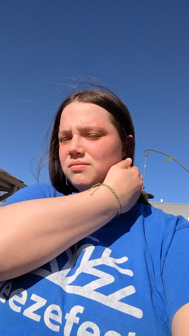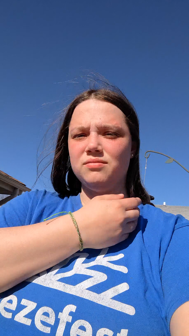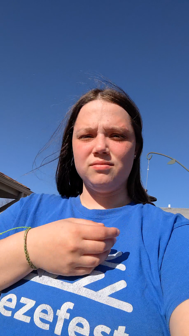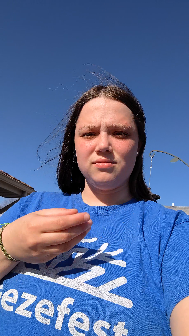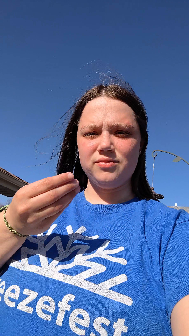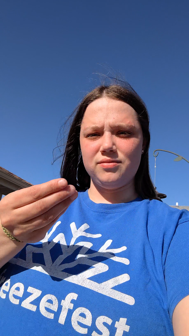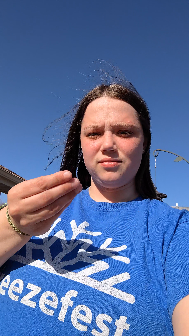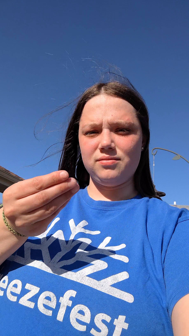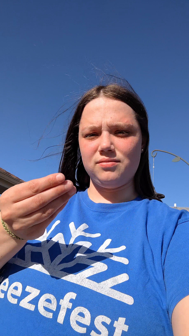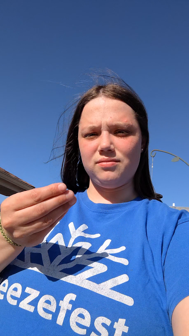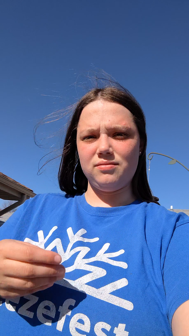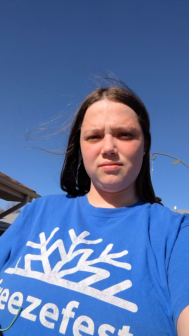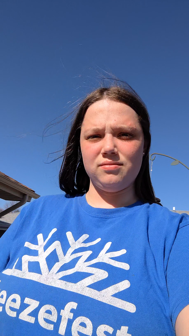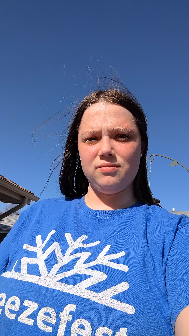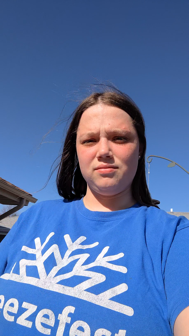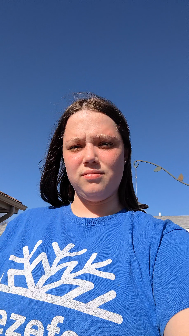feed